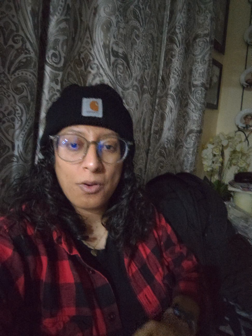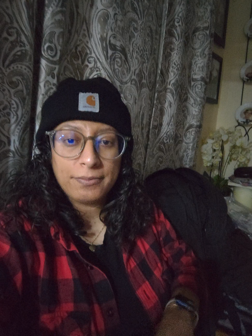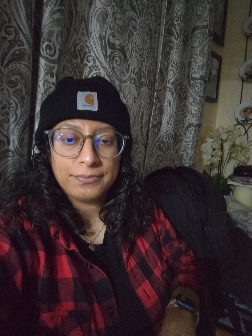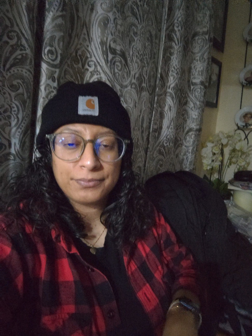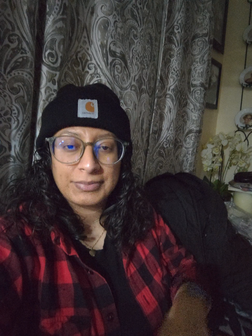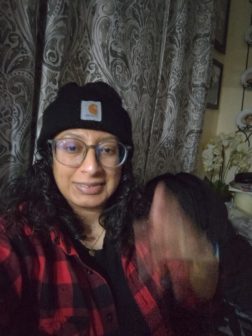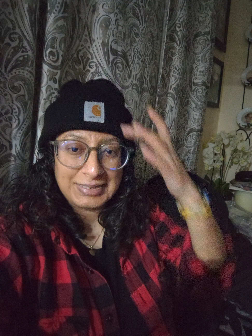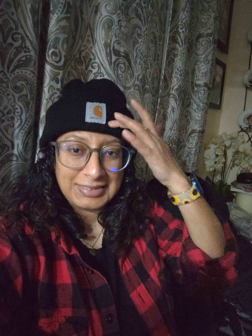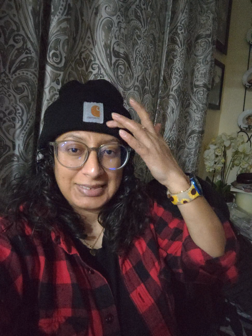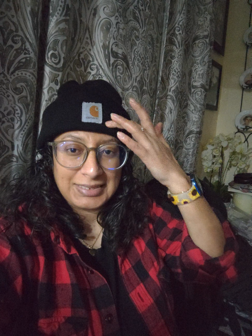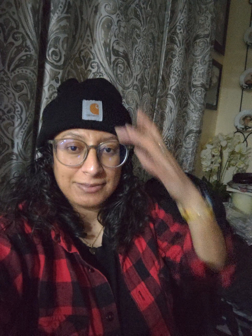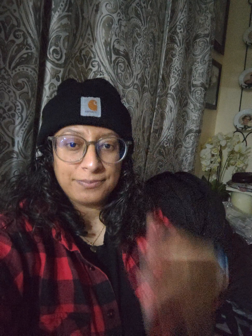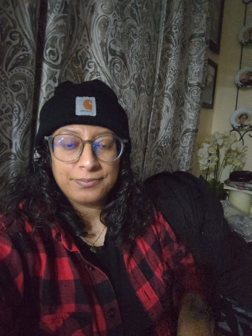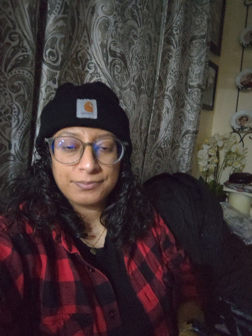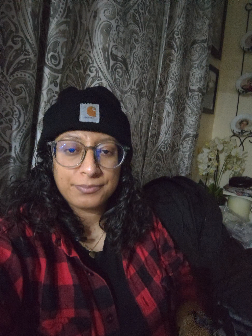sick